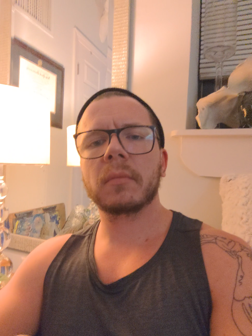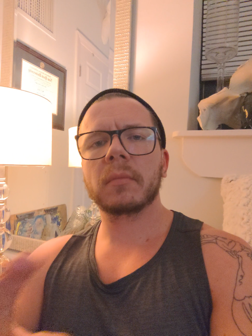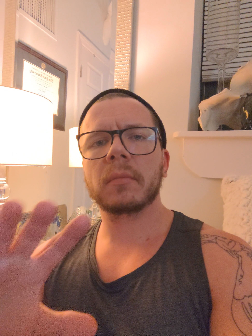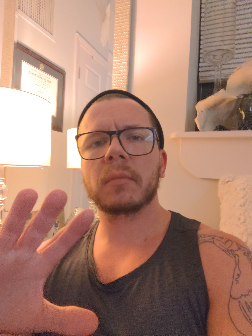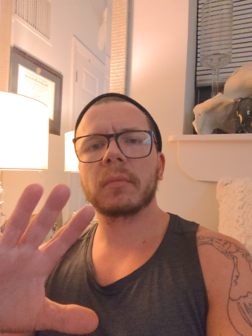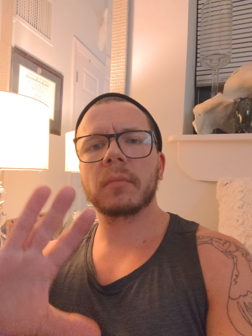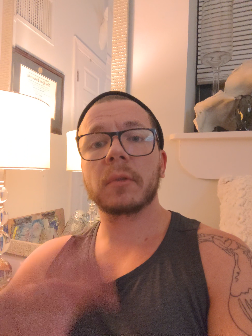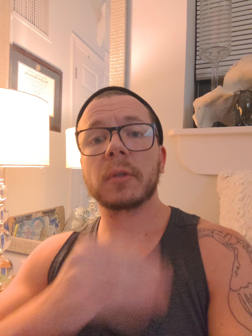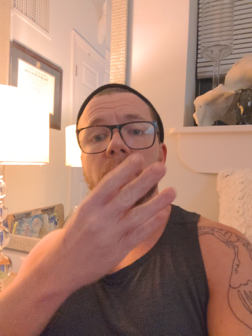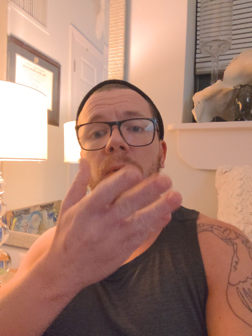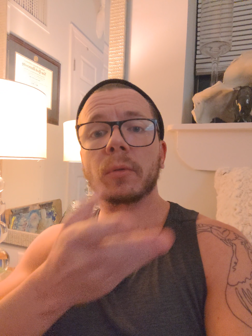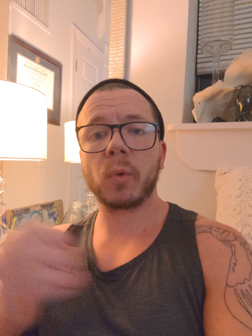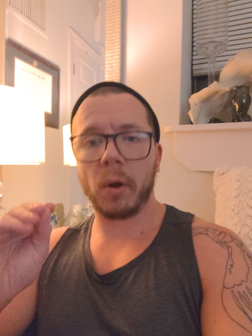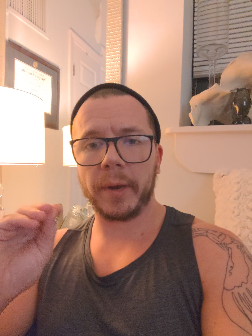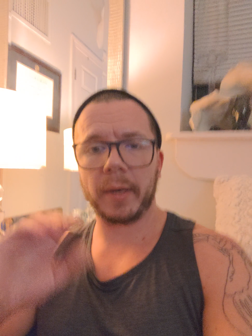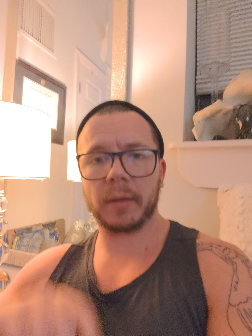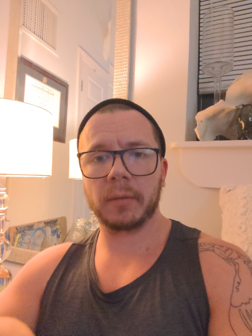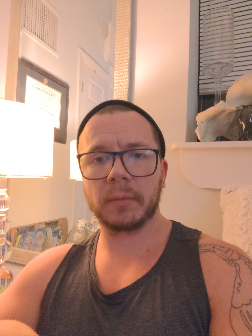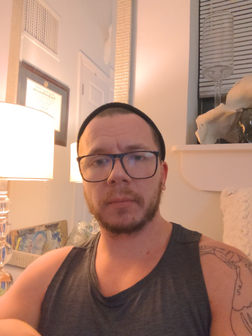story